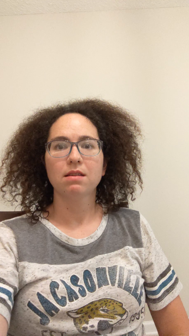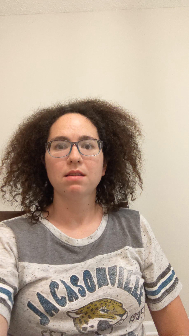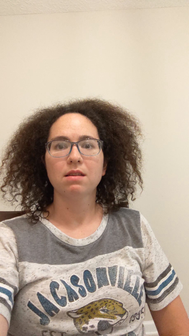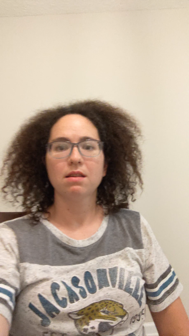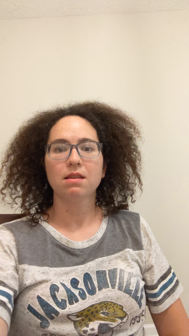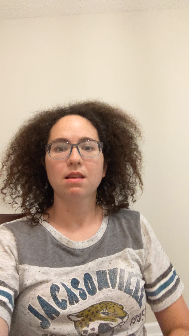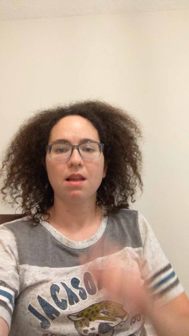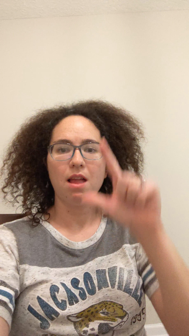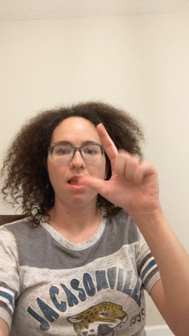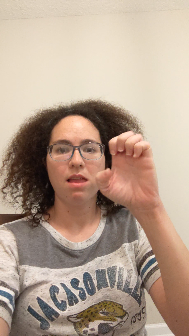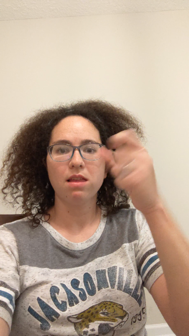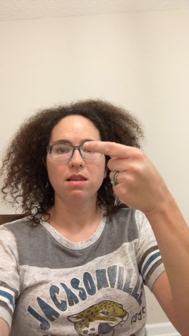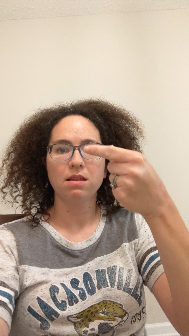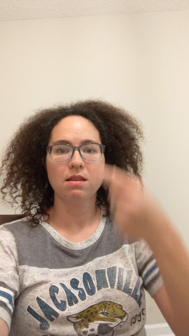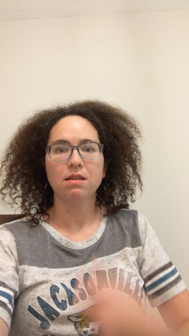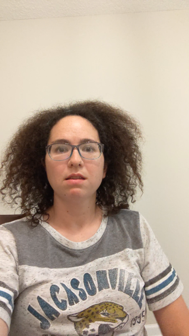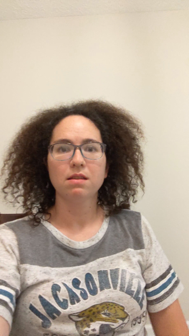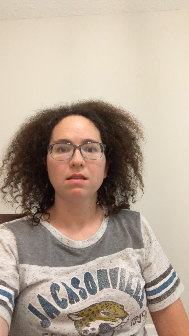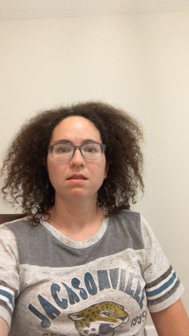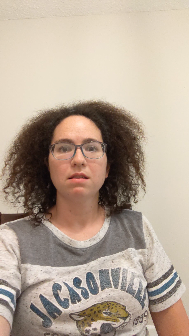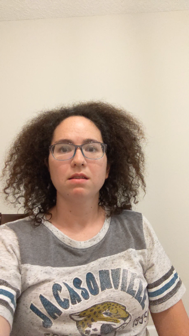leg